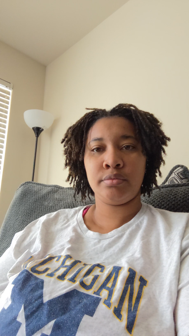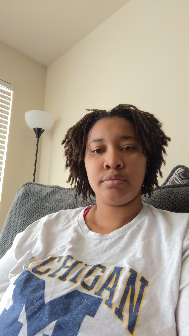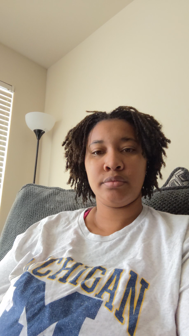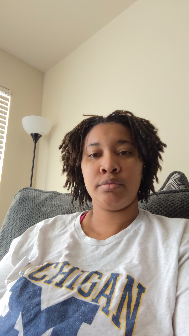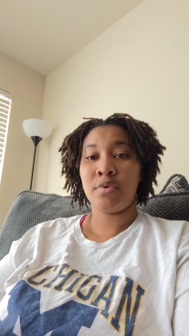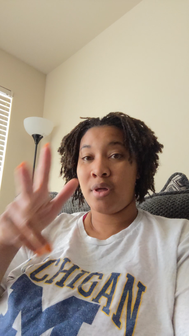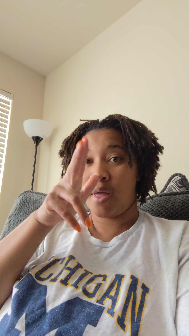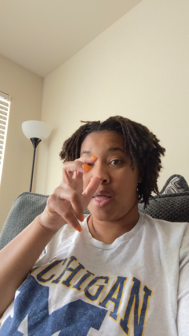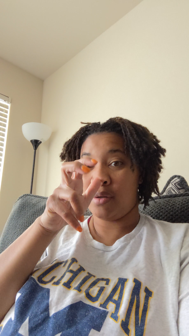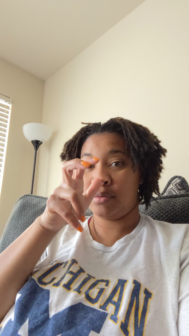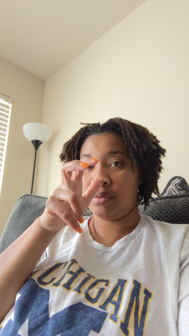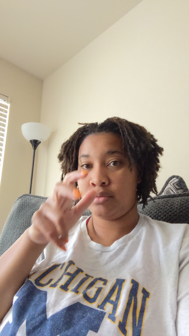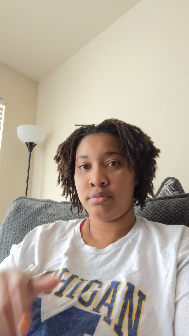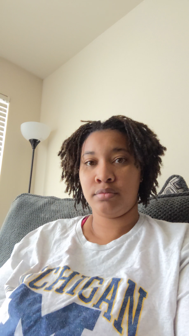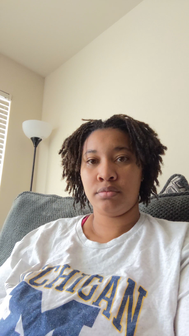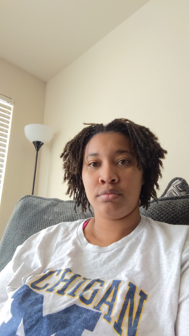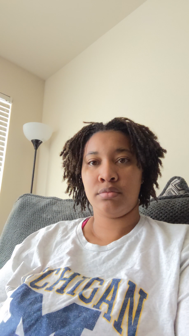ant